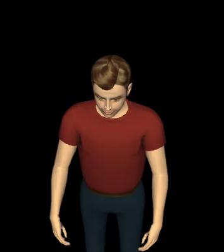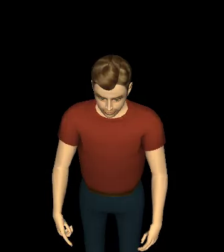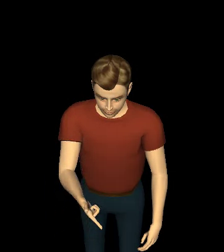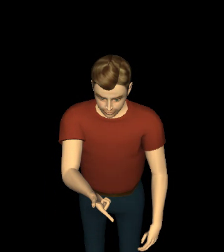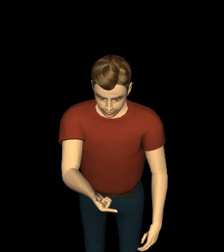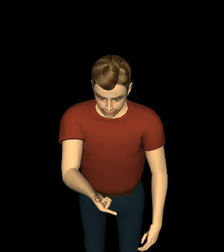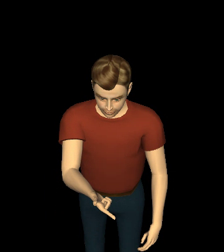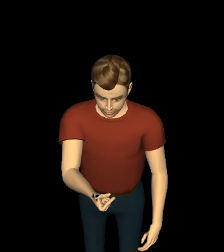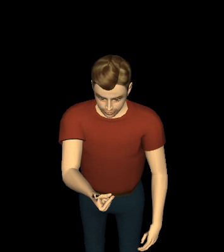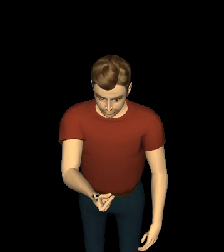زوج